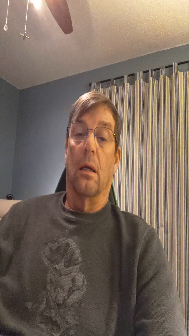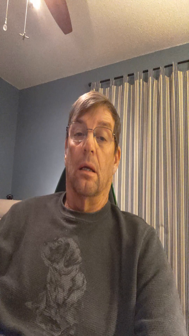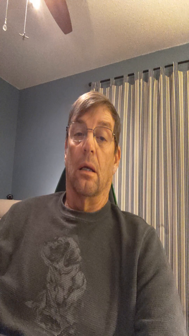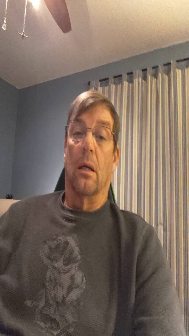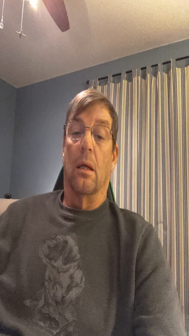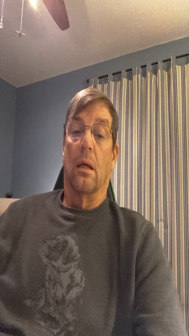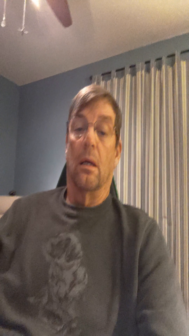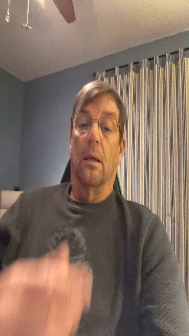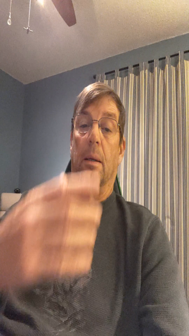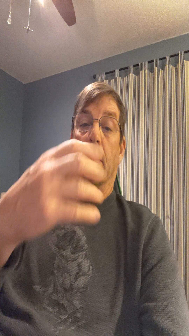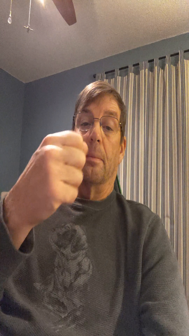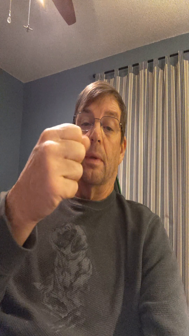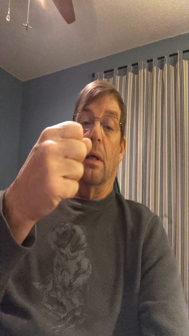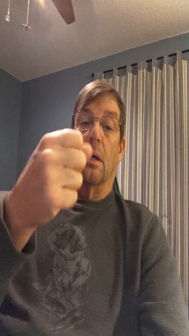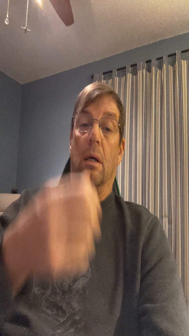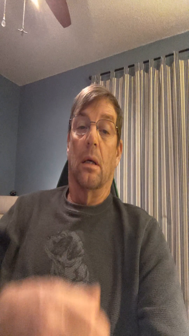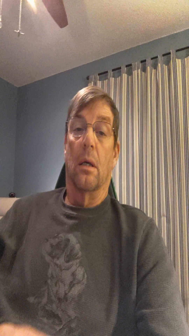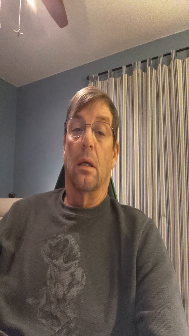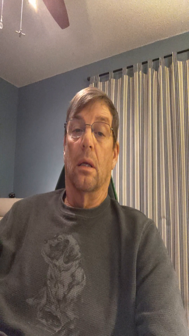milk